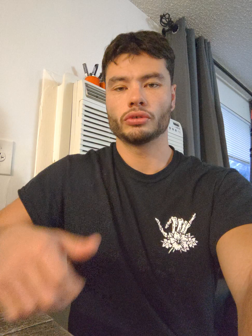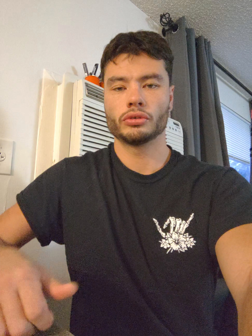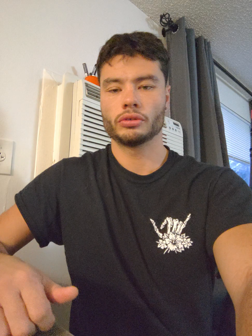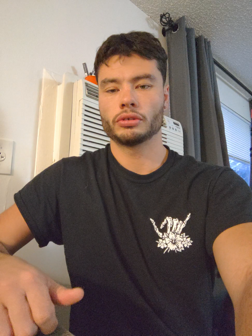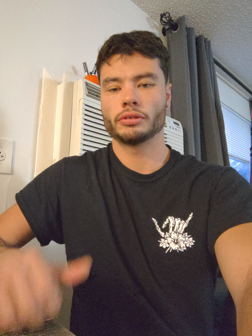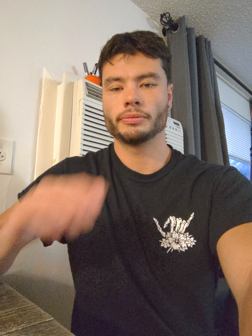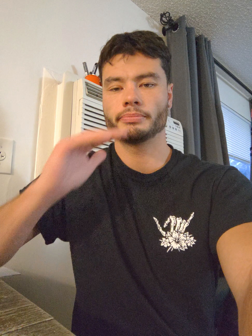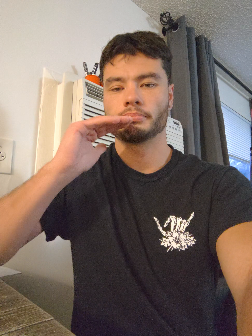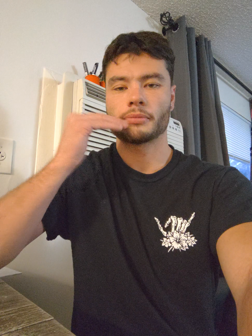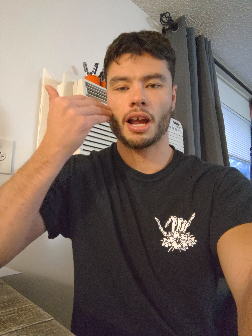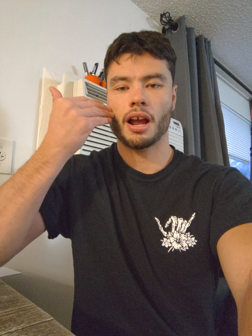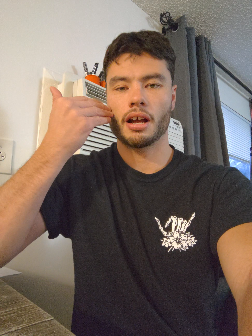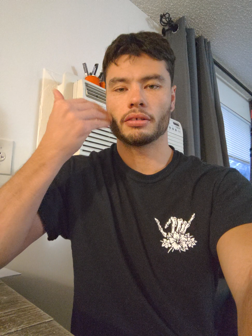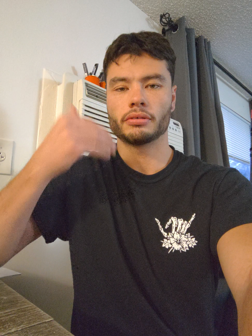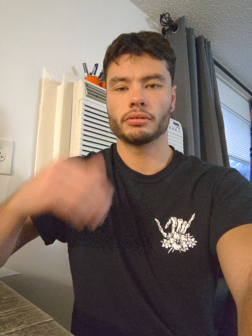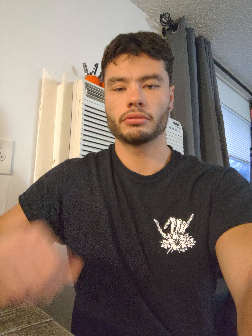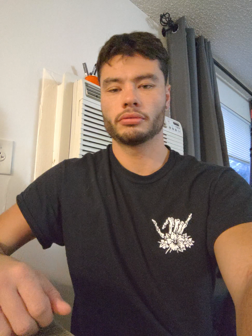smile